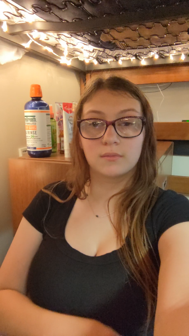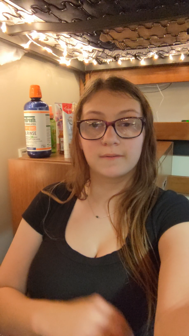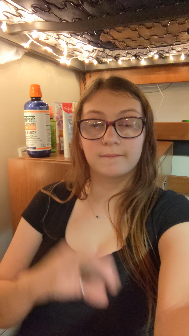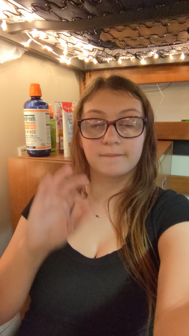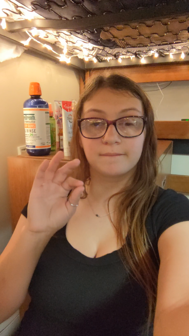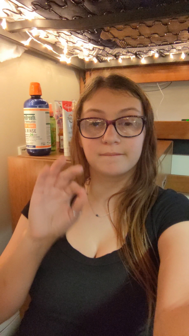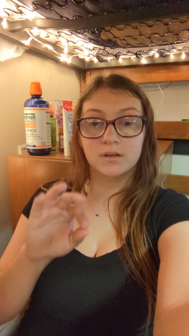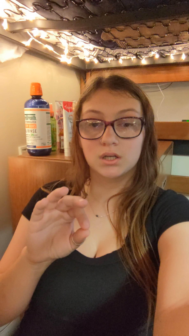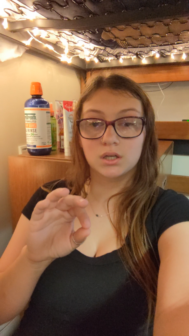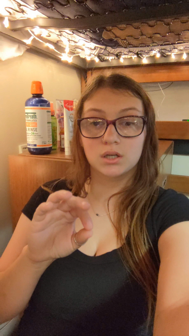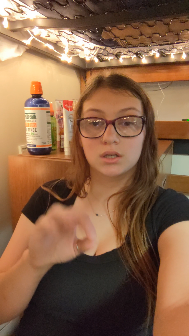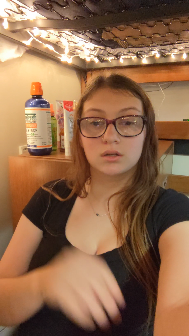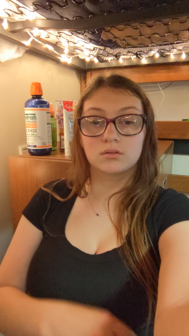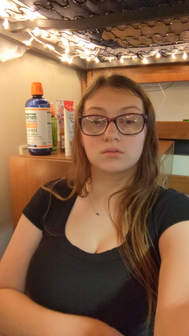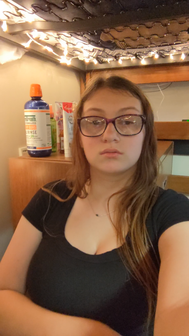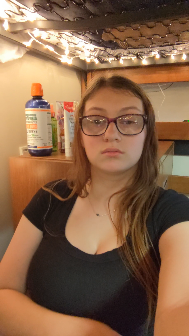fit